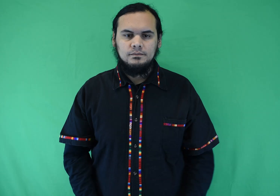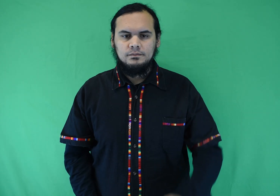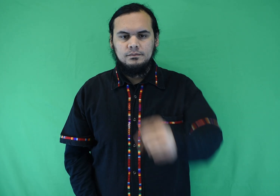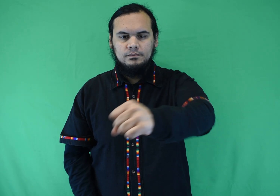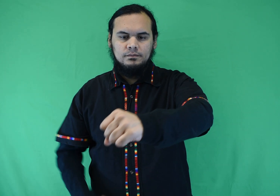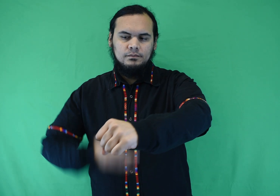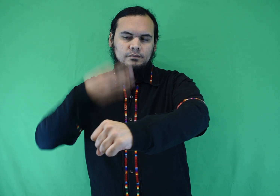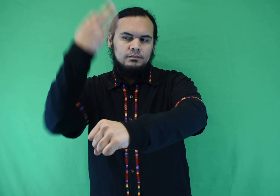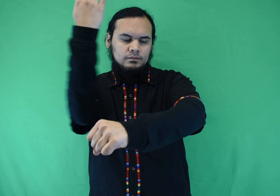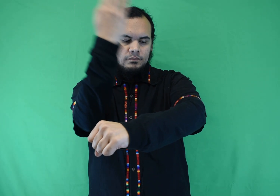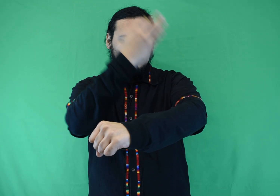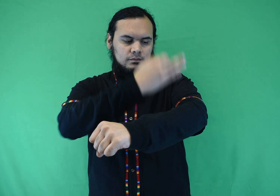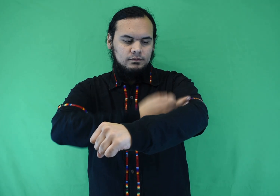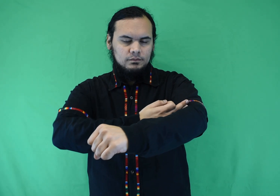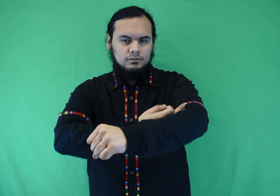tarde